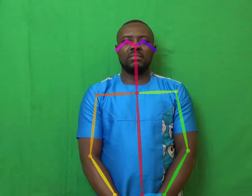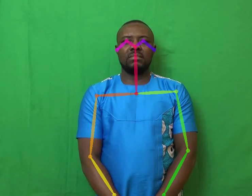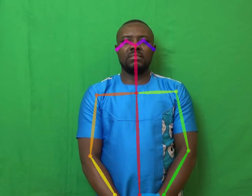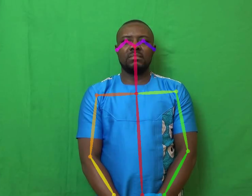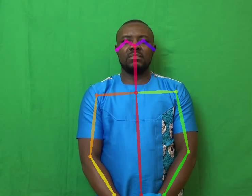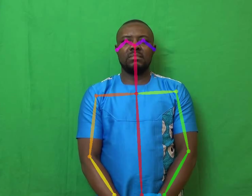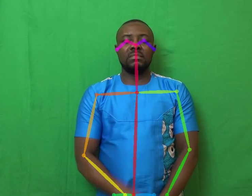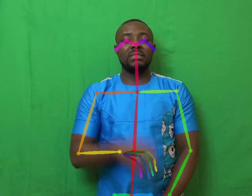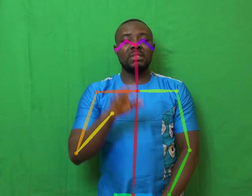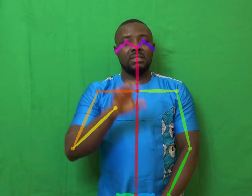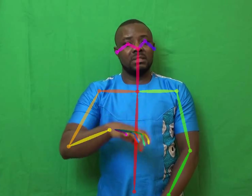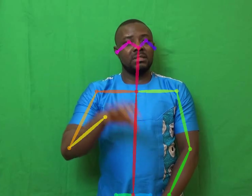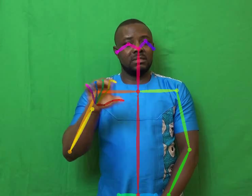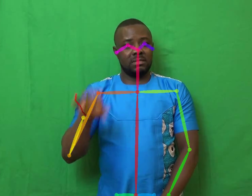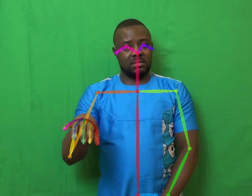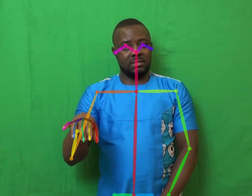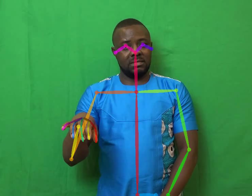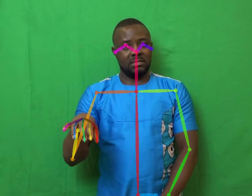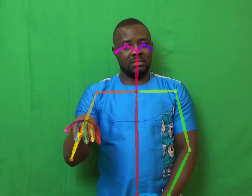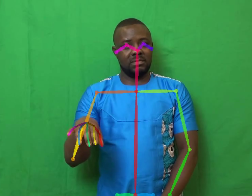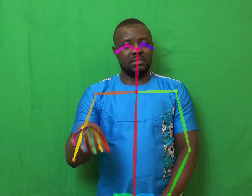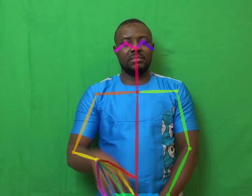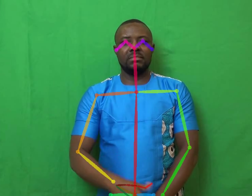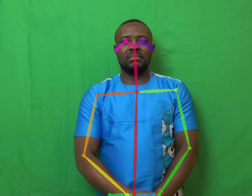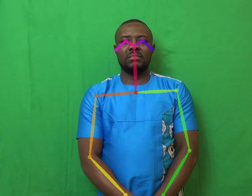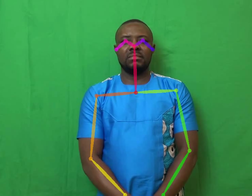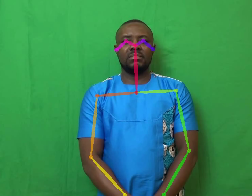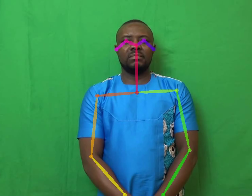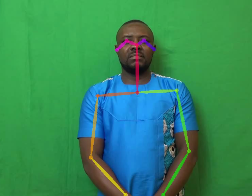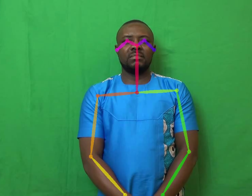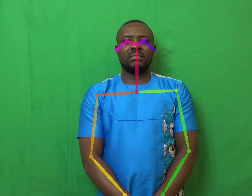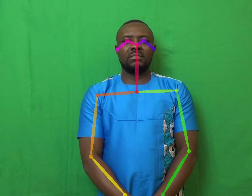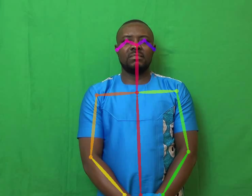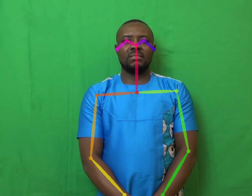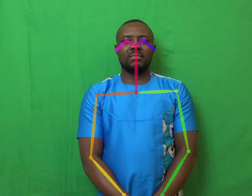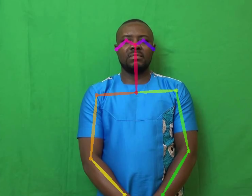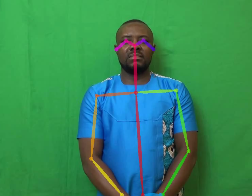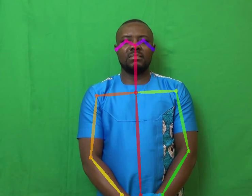Cape Coast